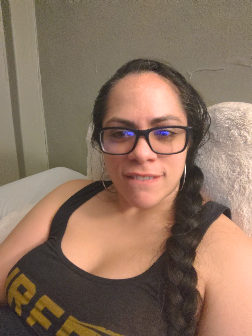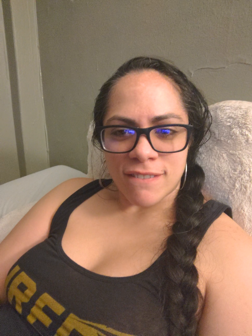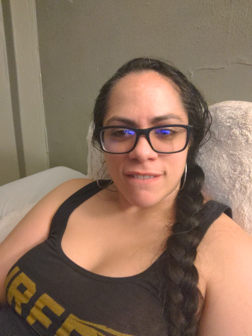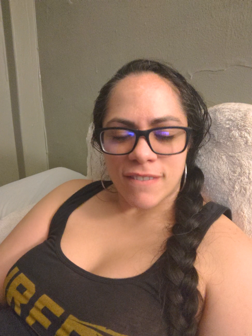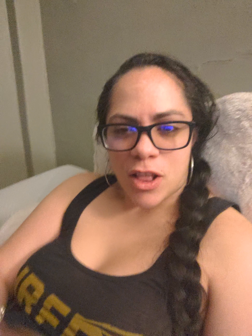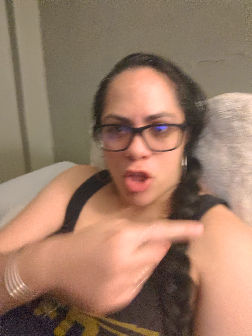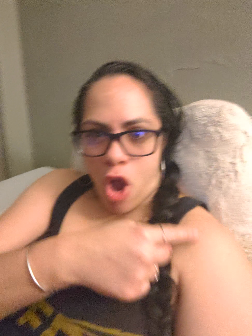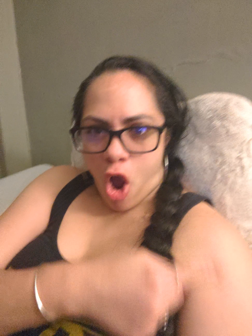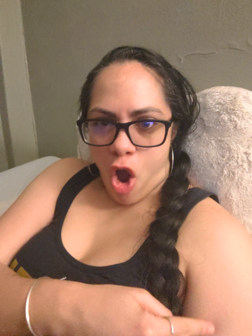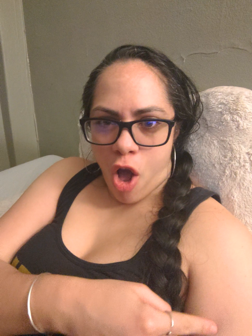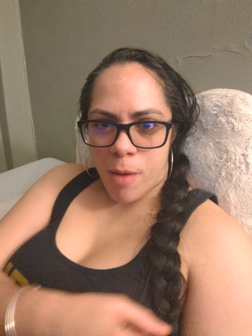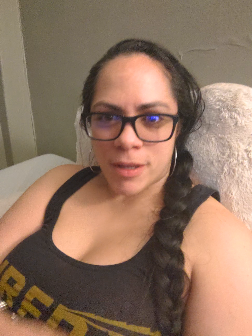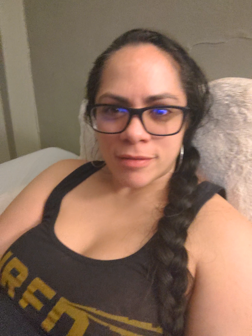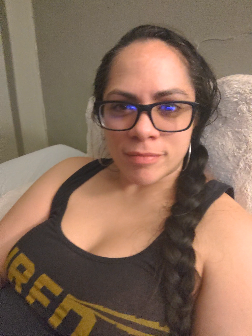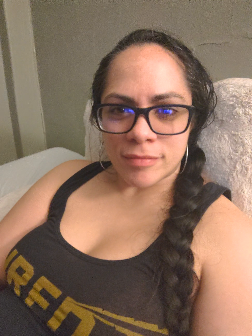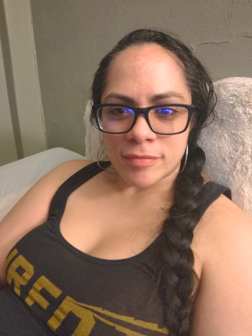arm